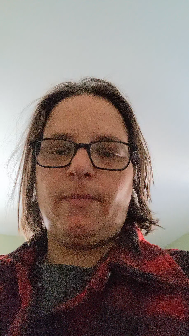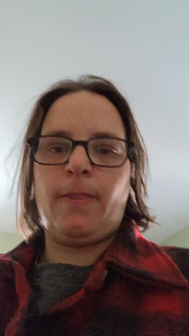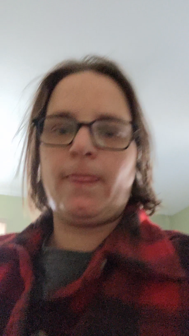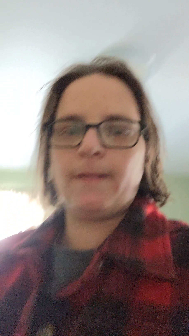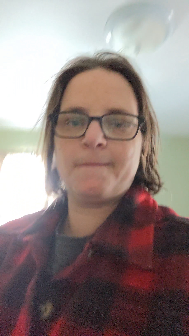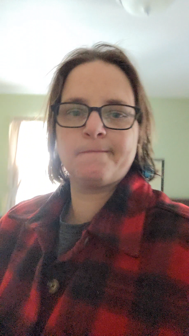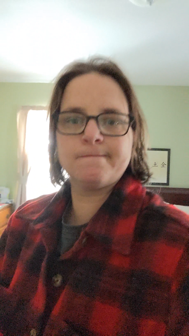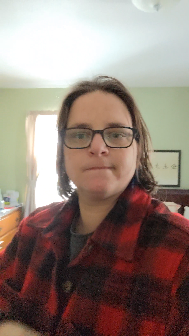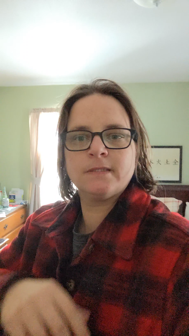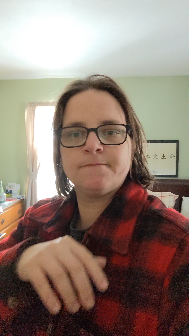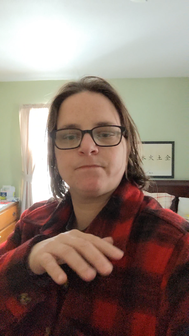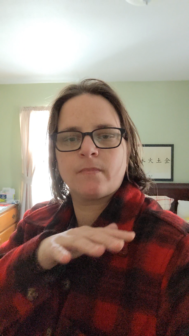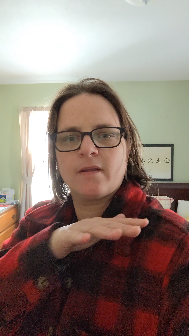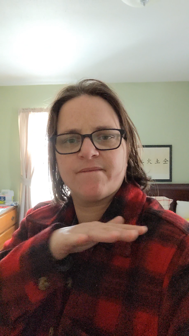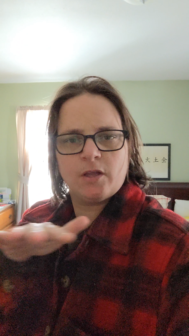full